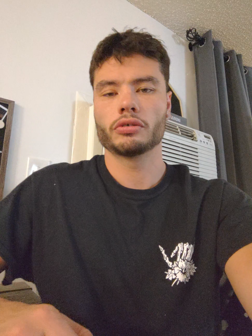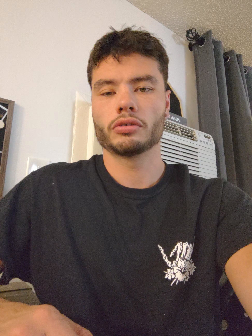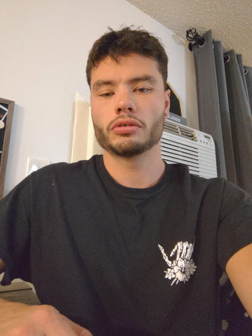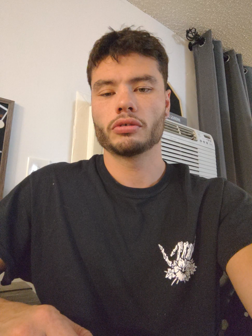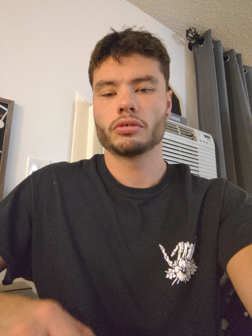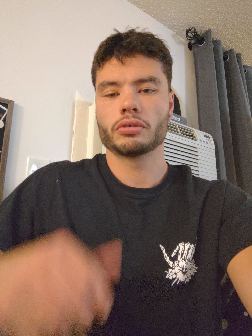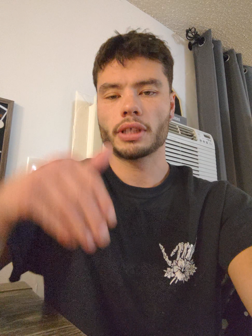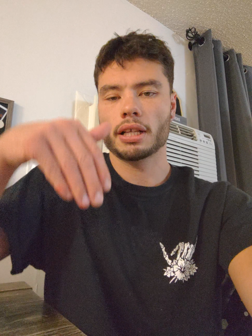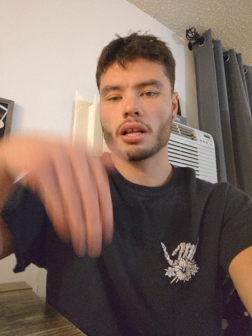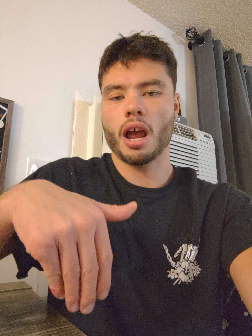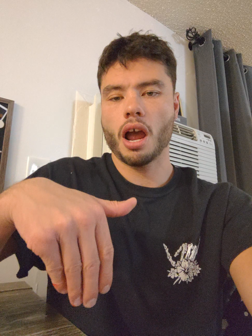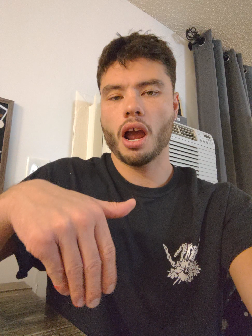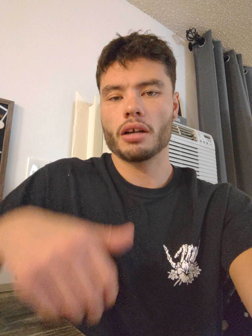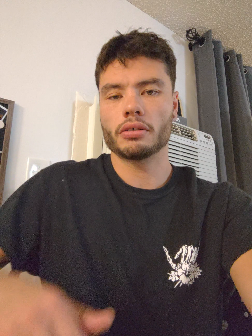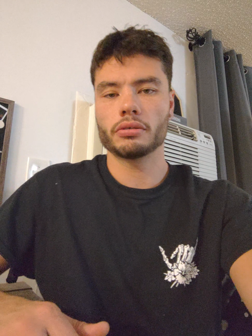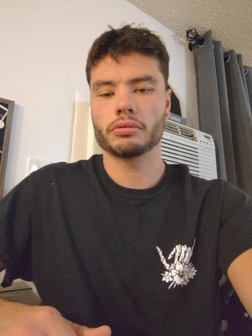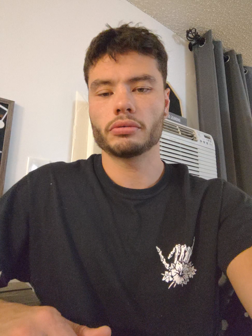night